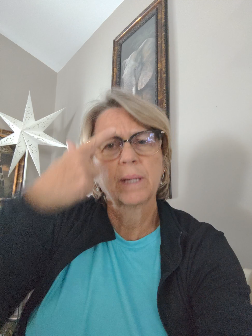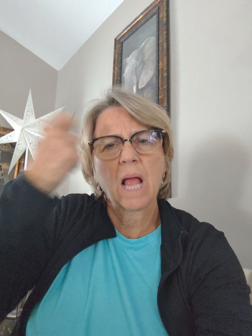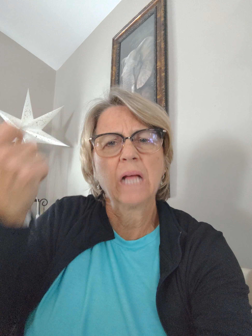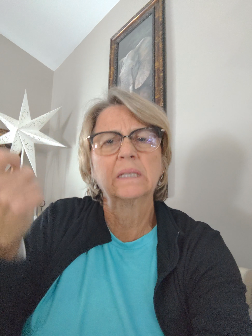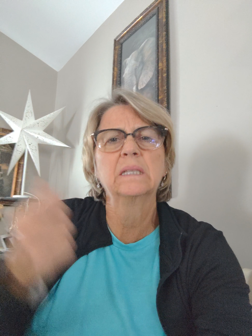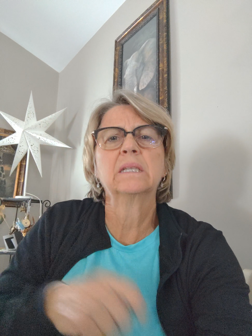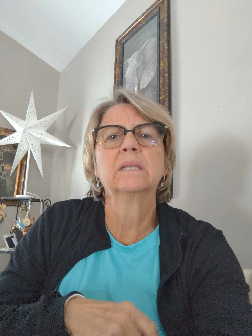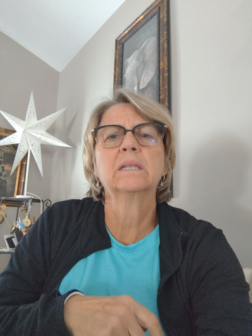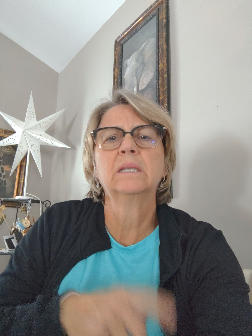because